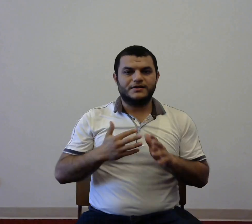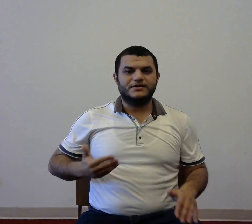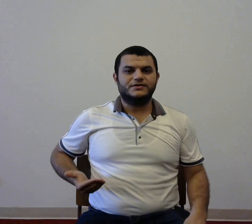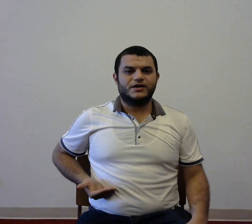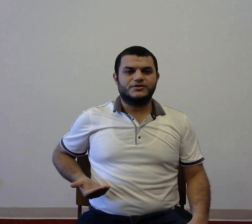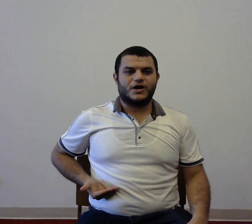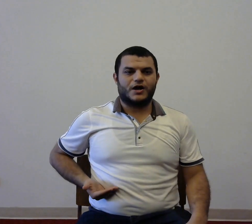yaşamaq